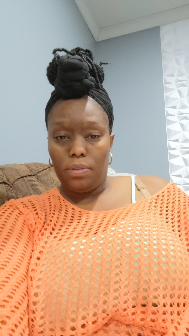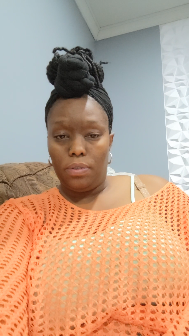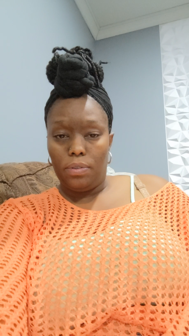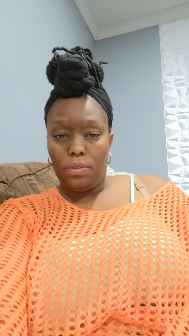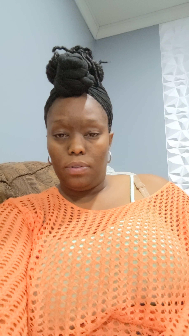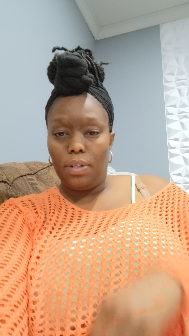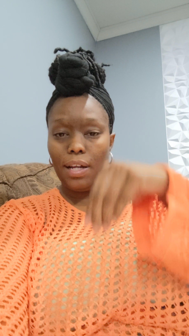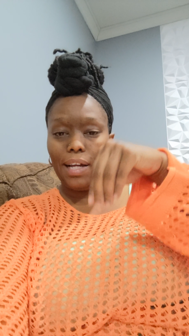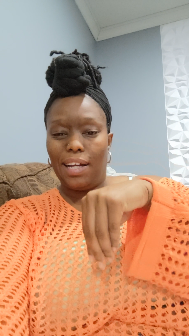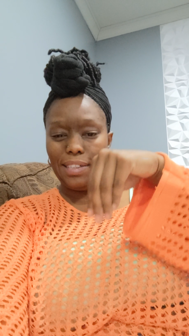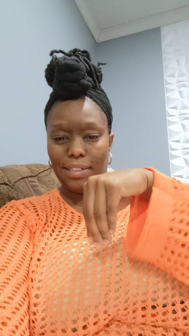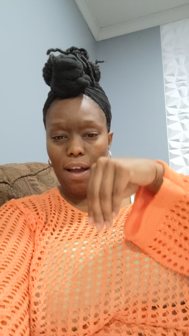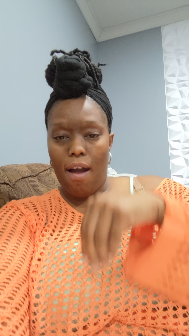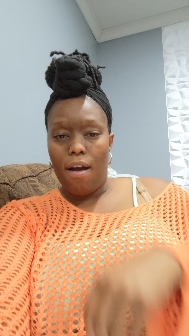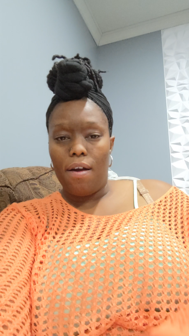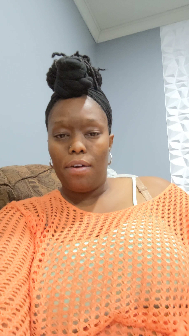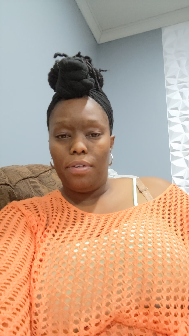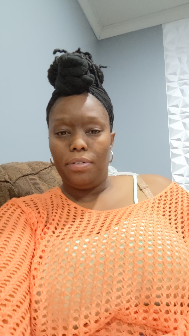inside